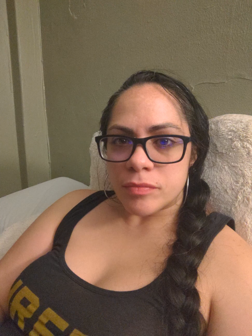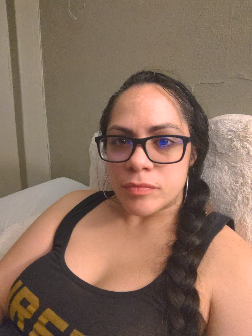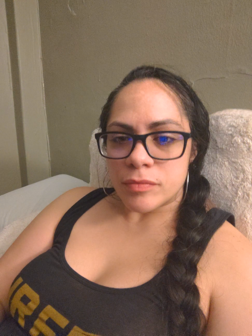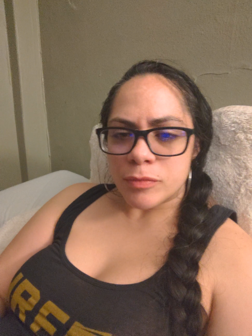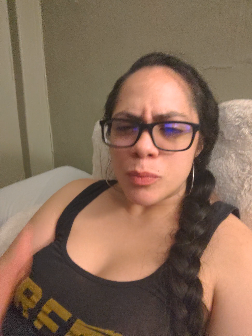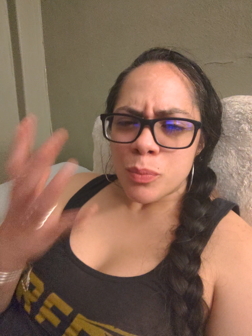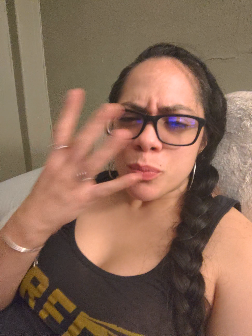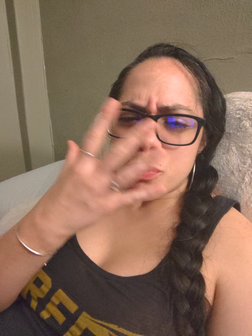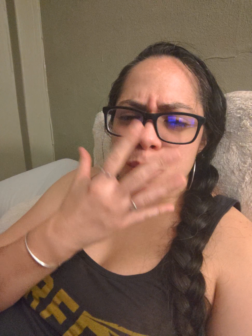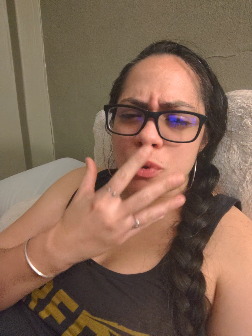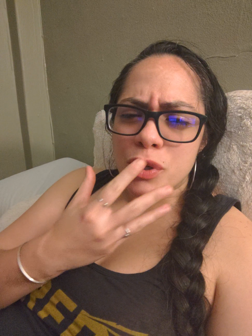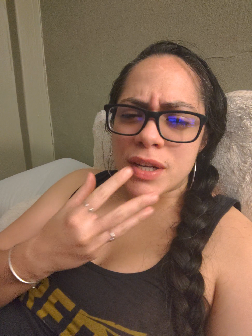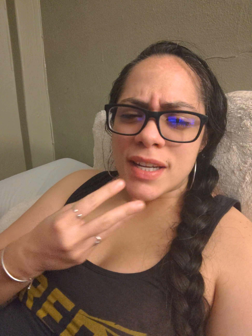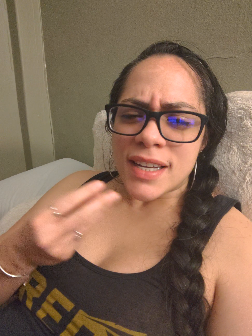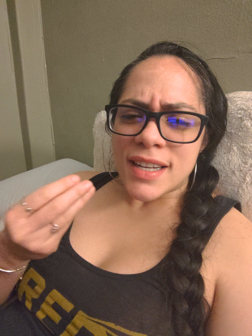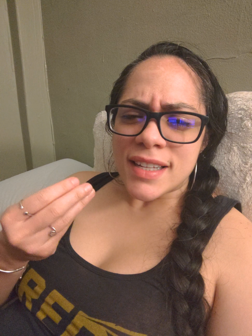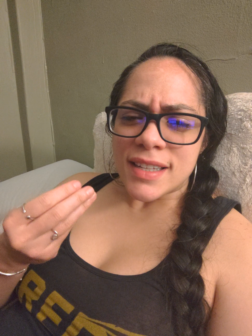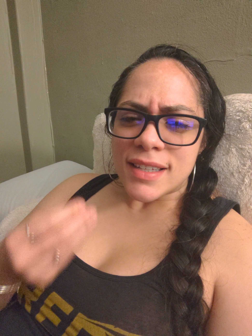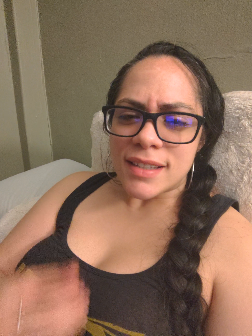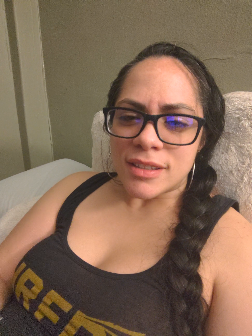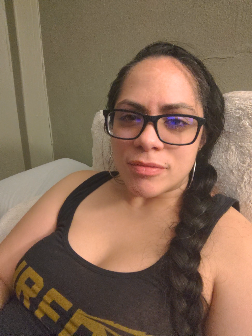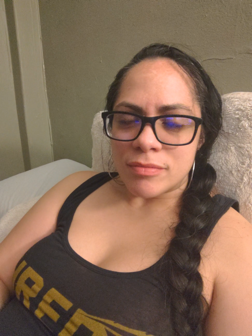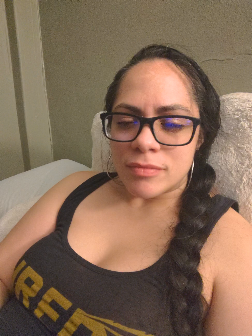pretty